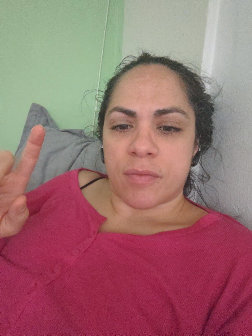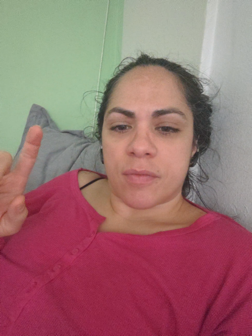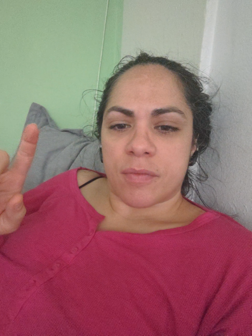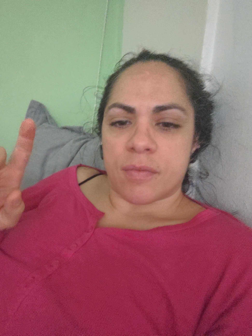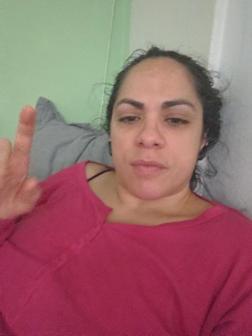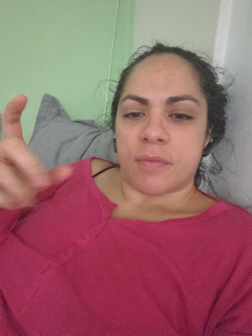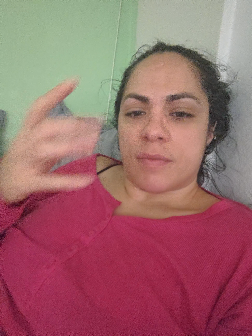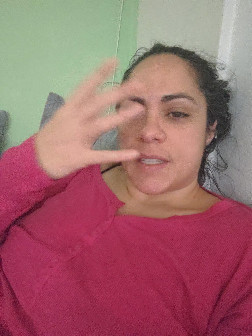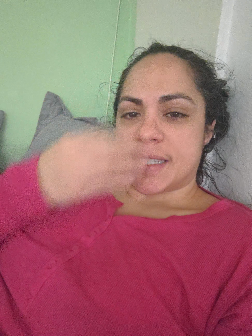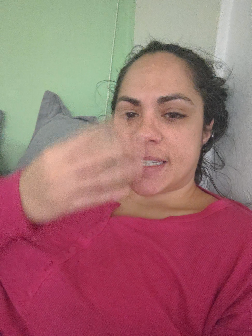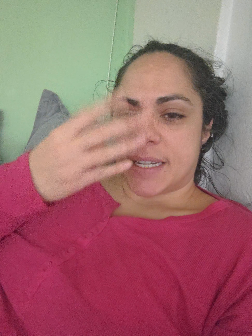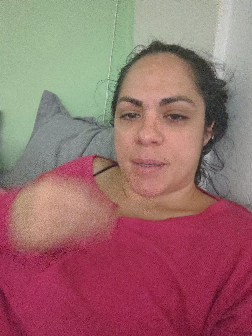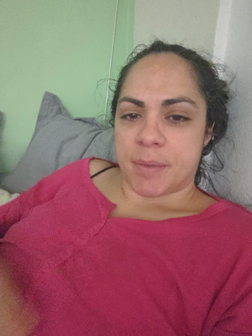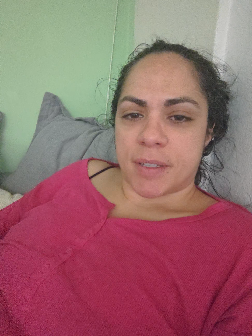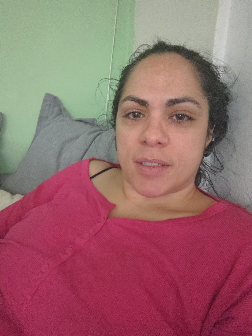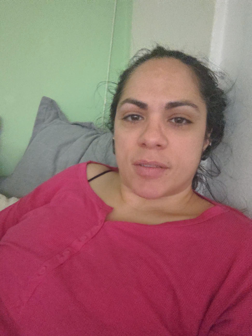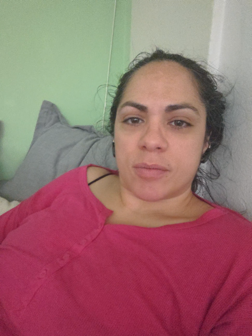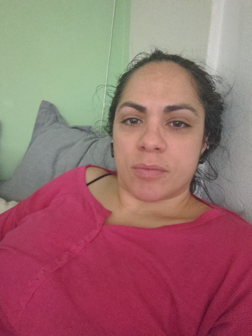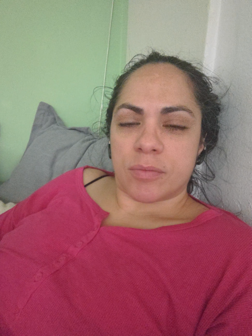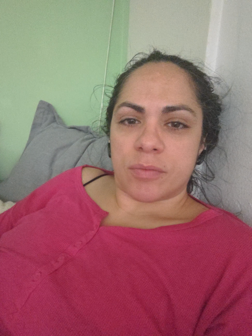sleepy